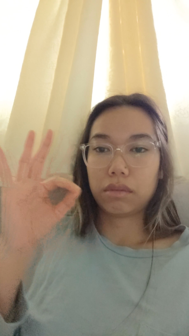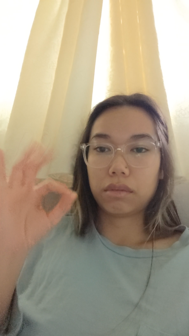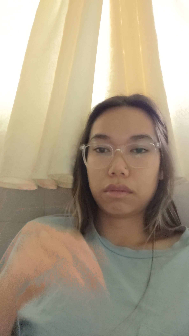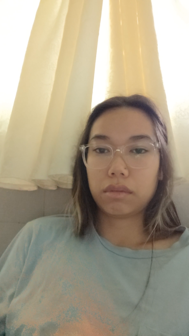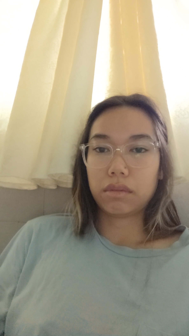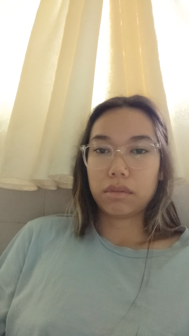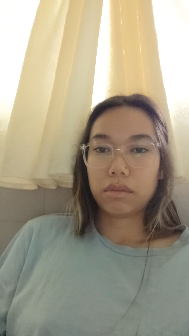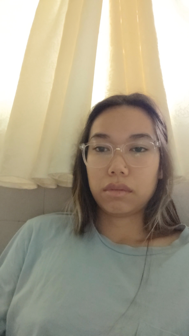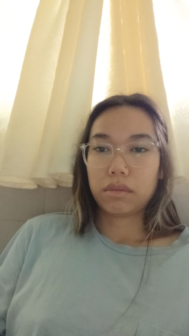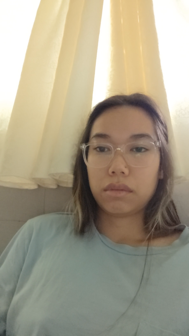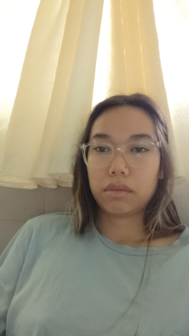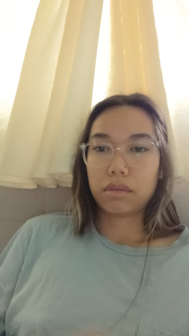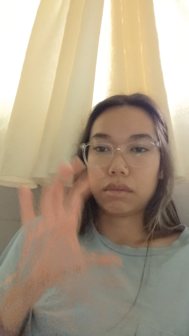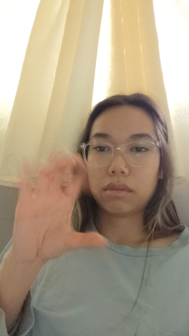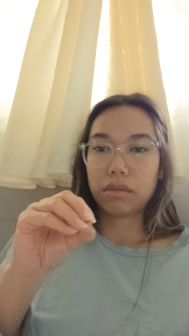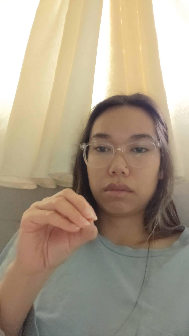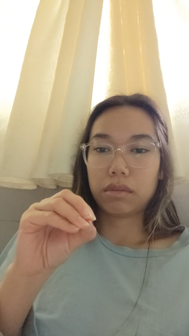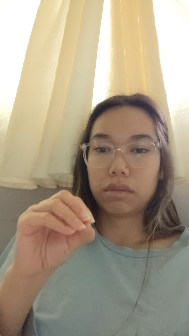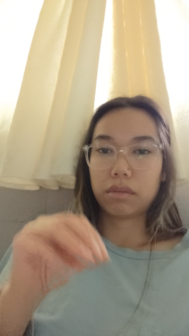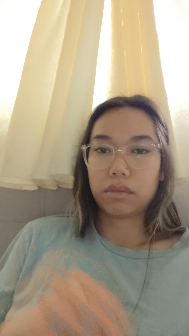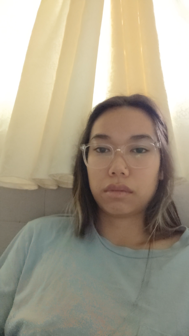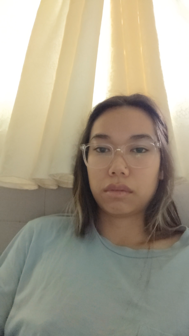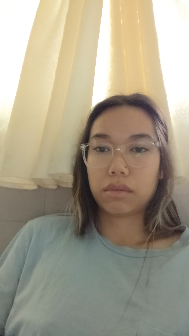bite